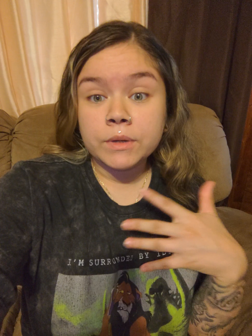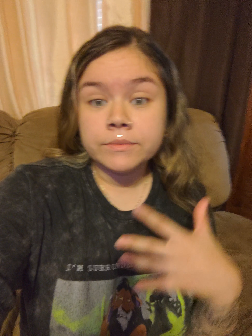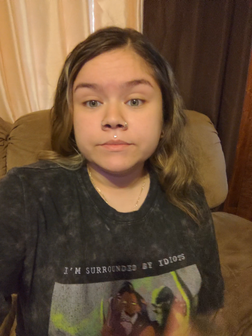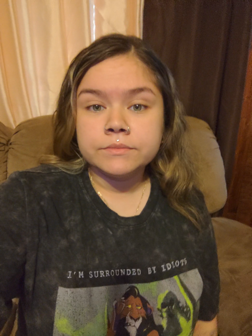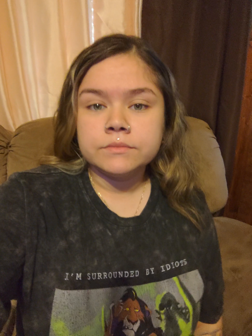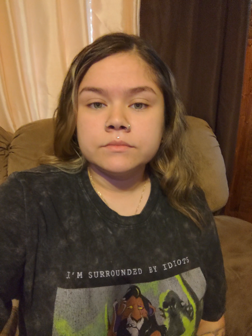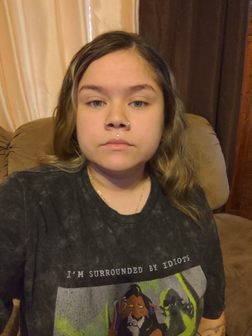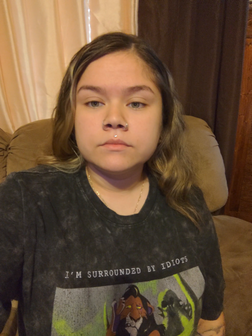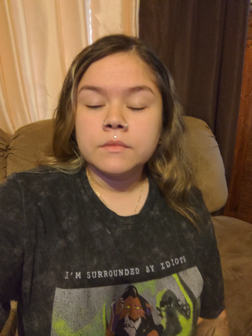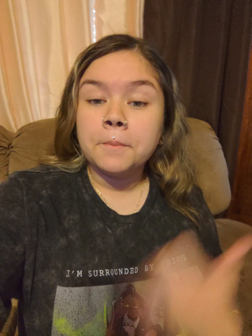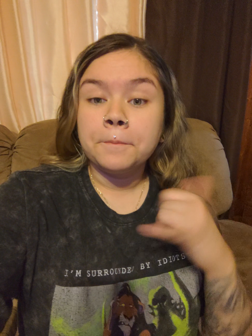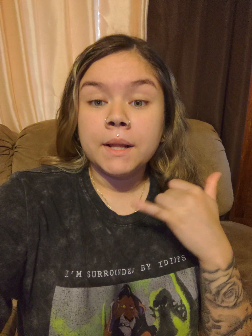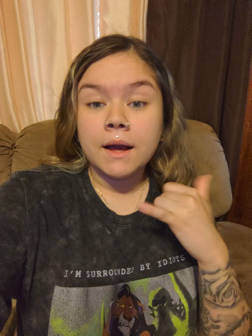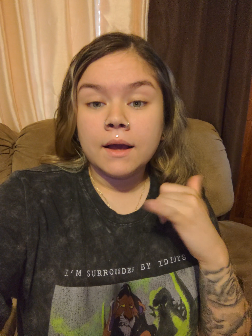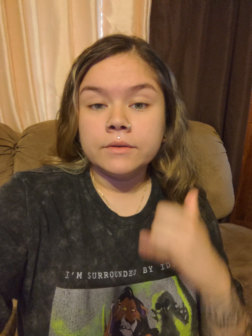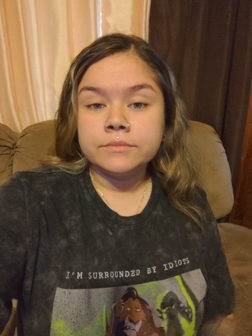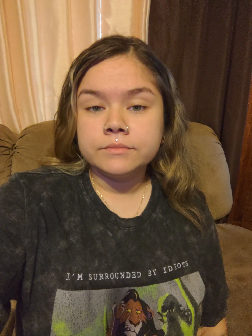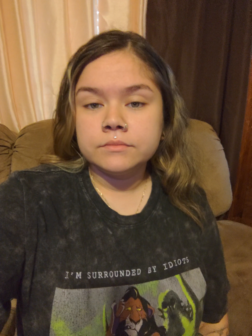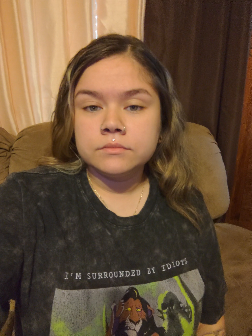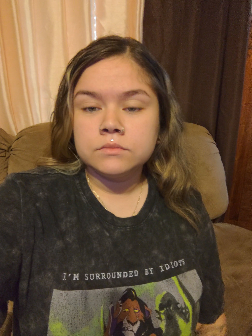play